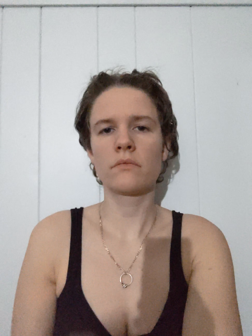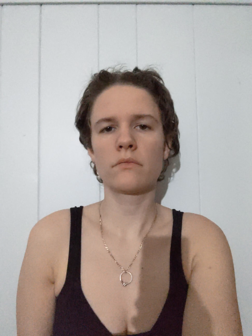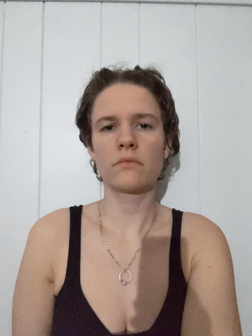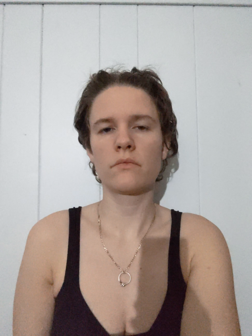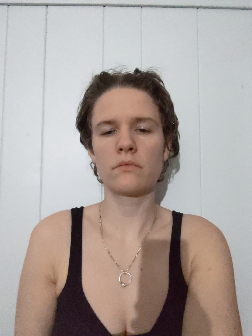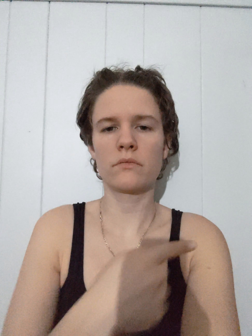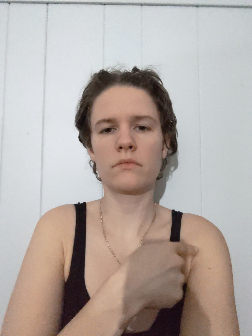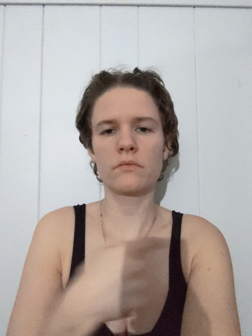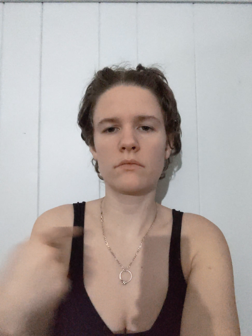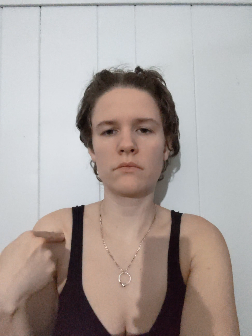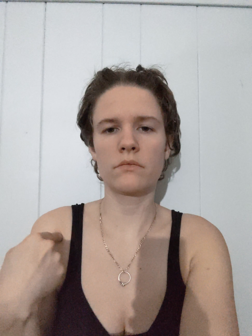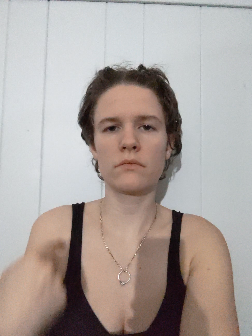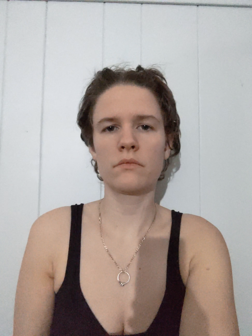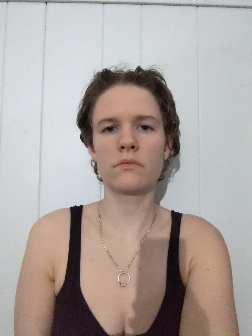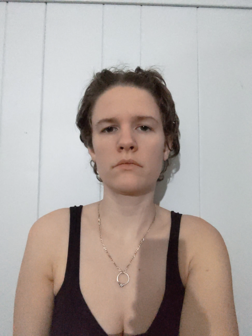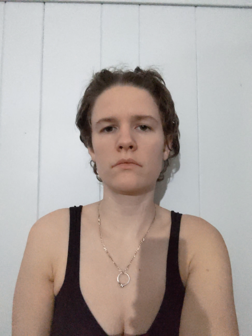we